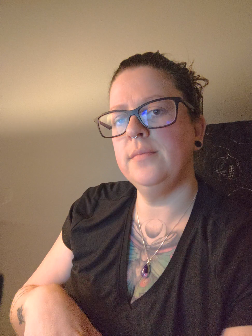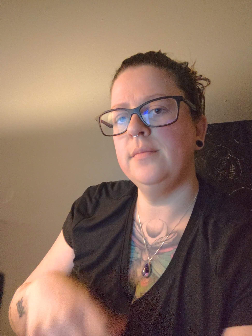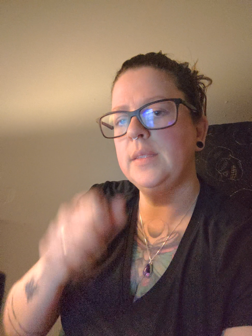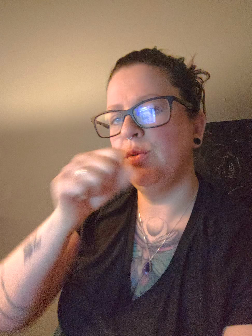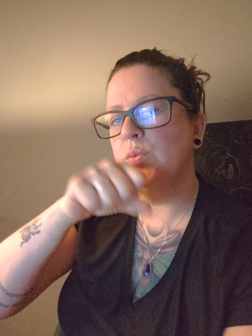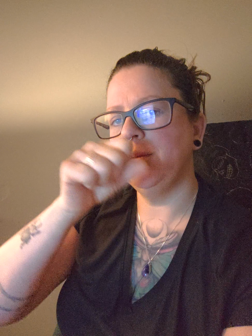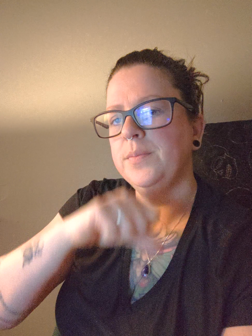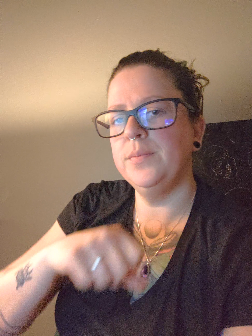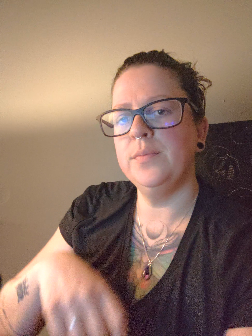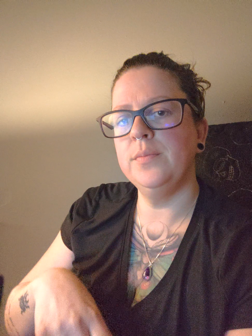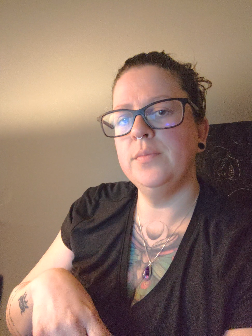ice cream